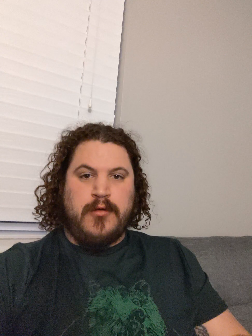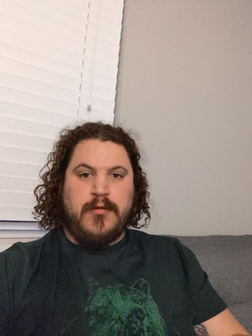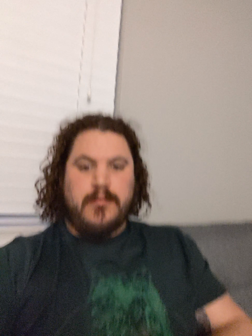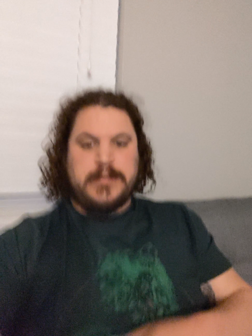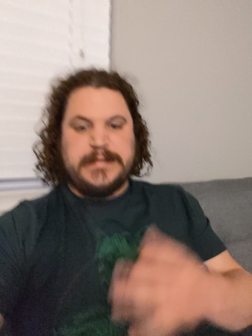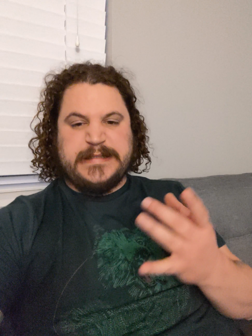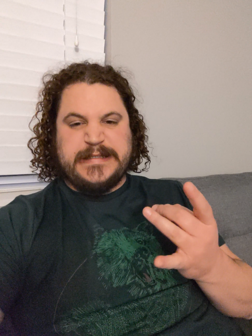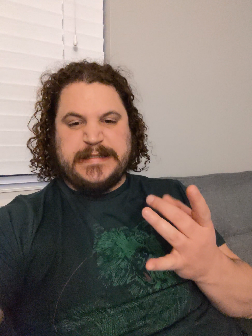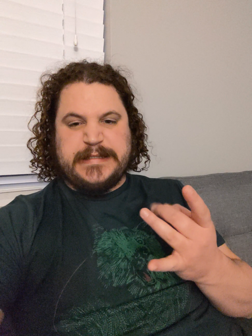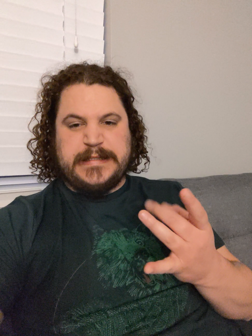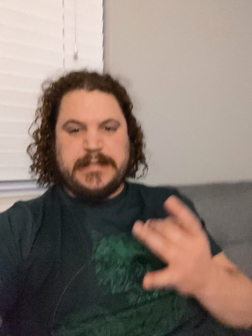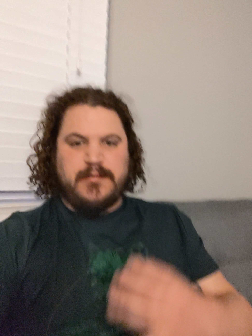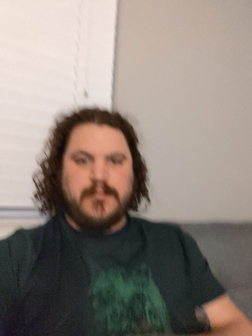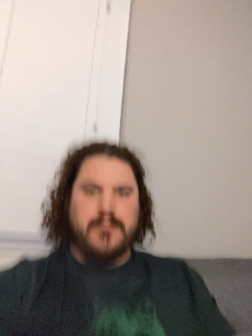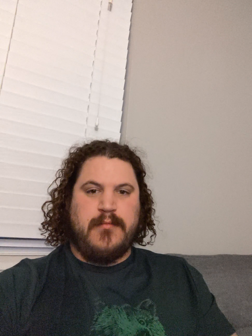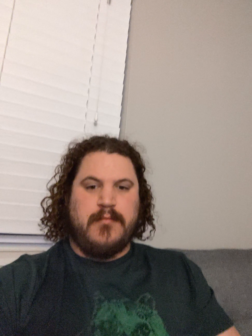sticky